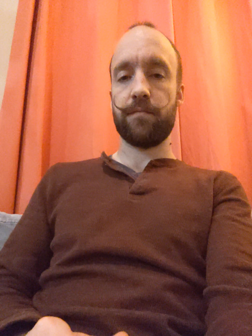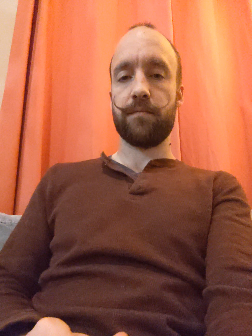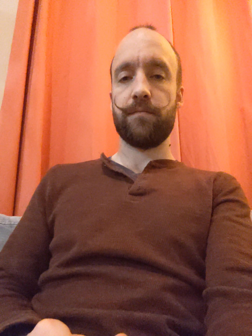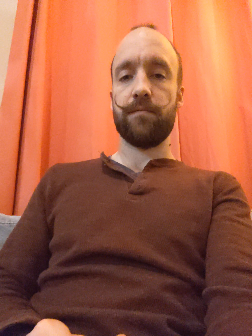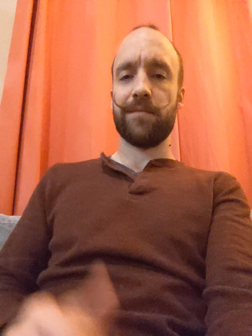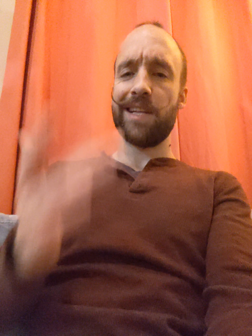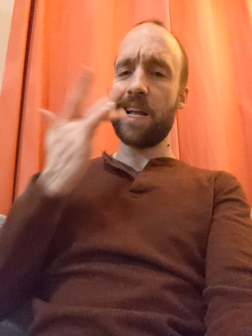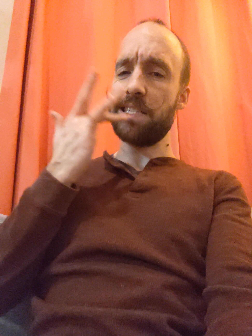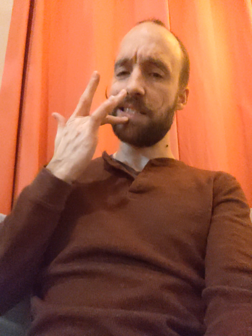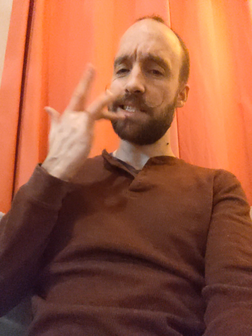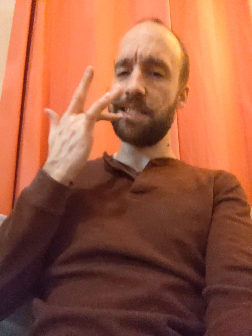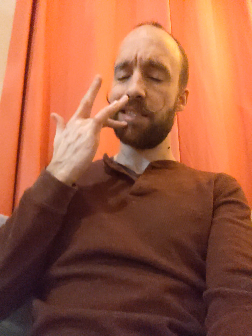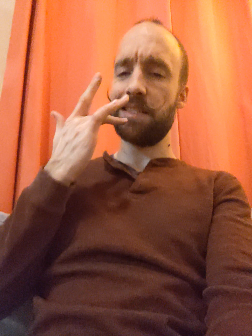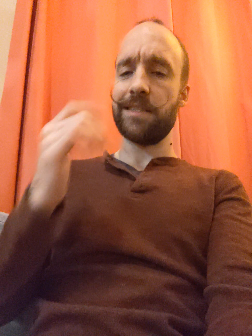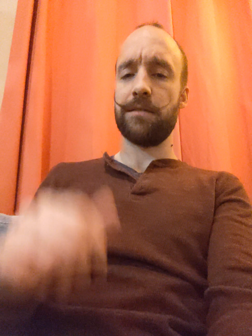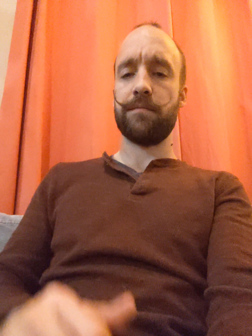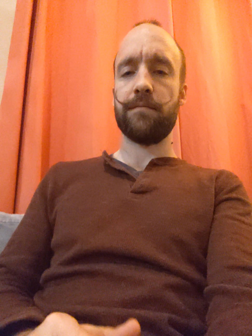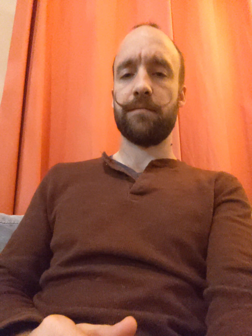taste